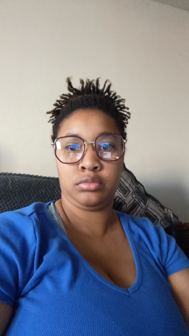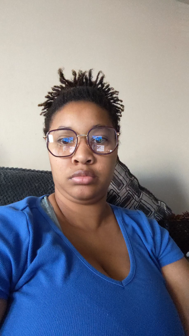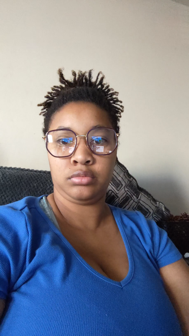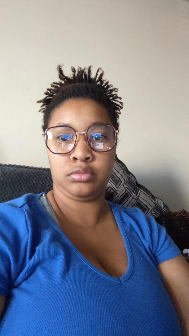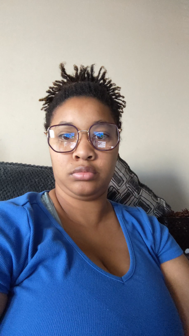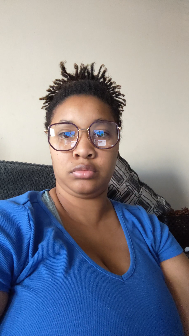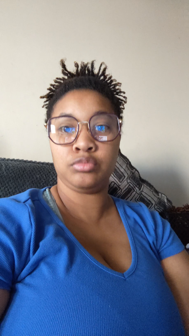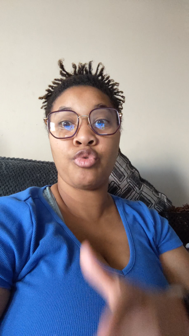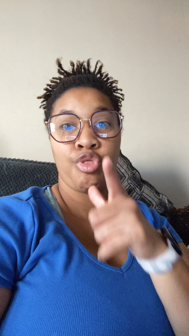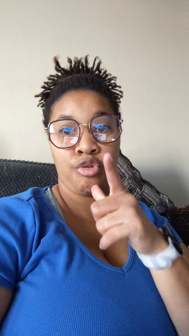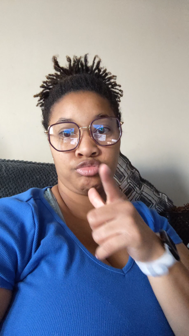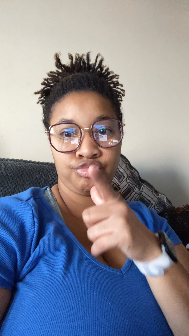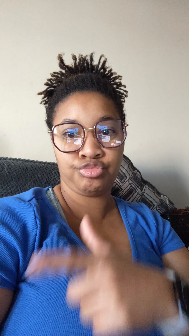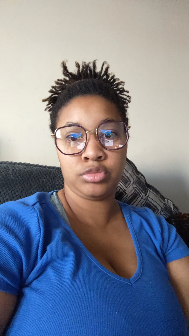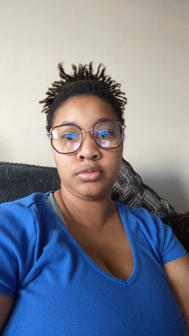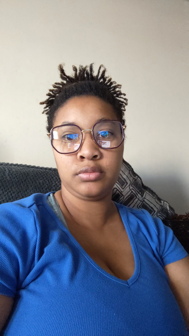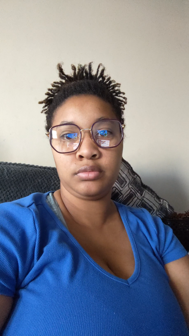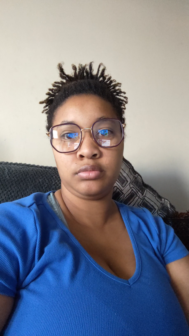lunch